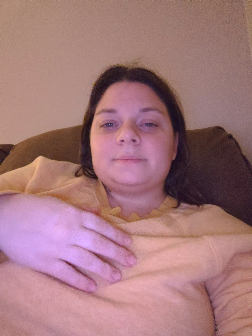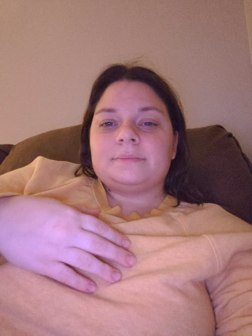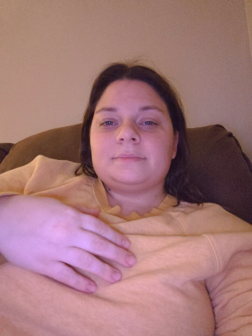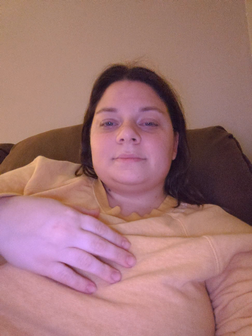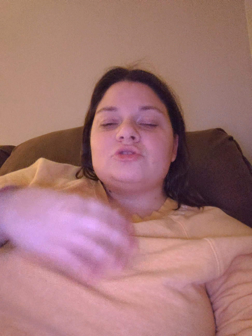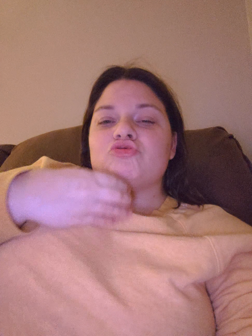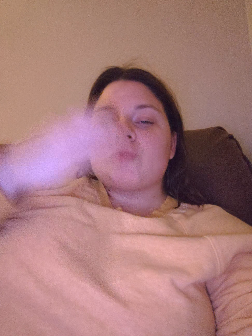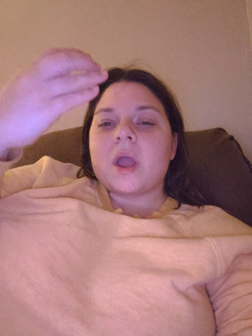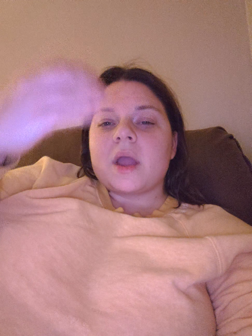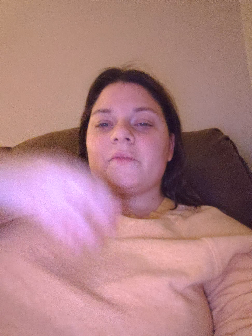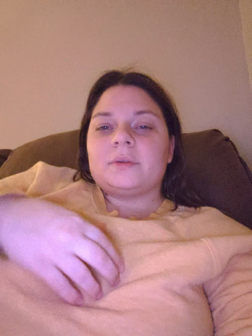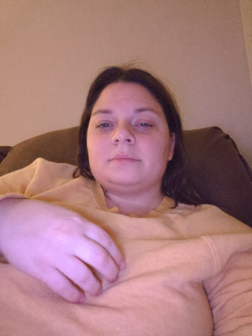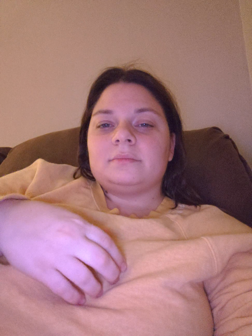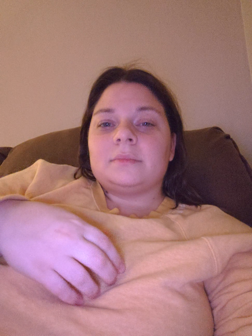giraffe